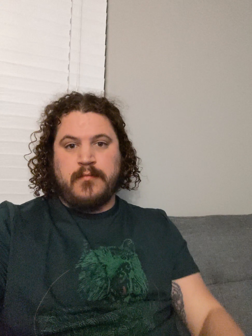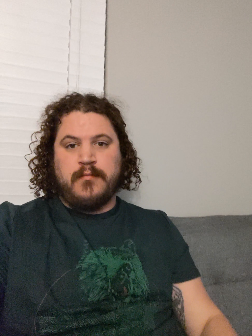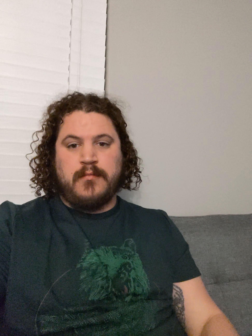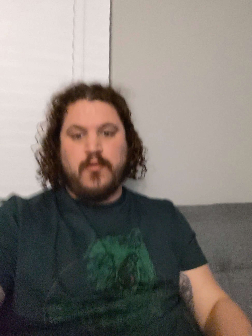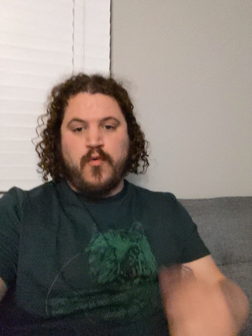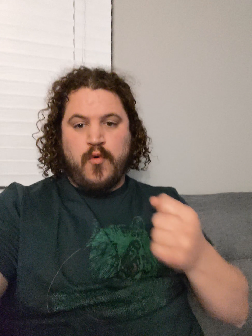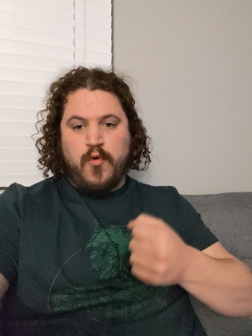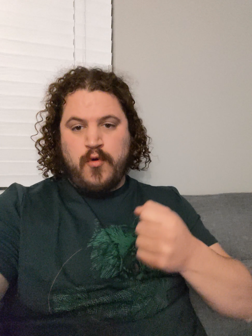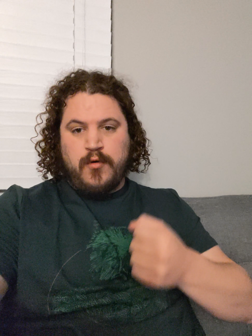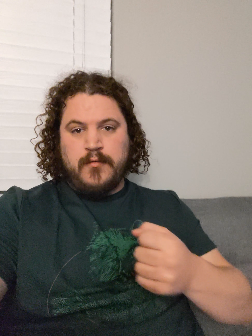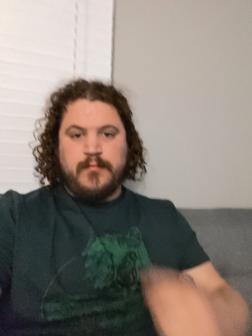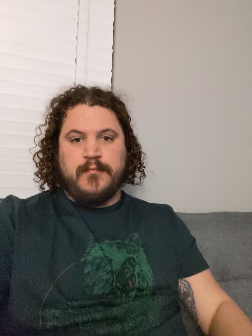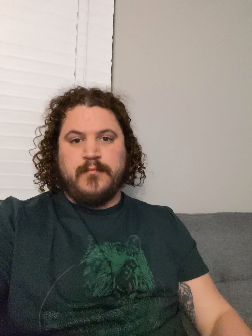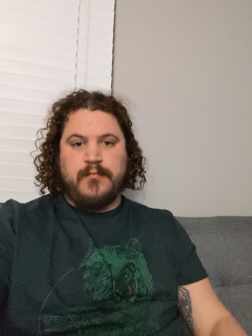car